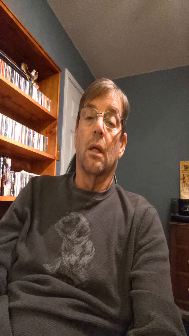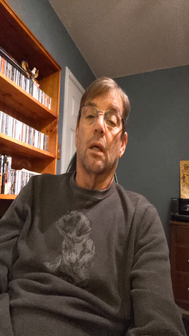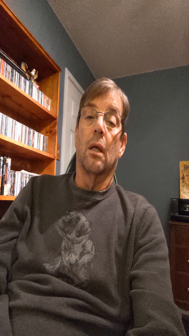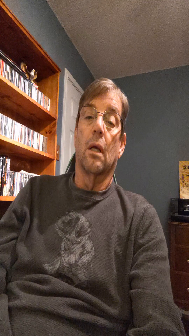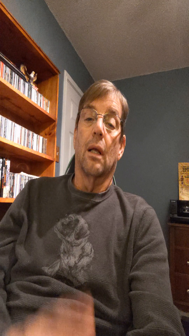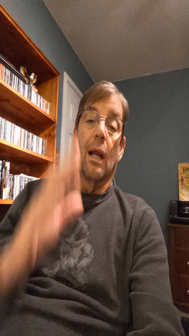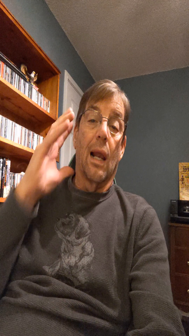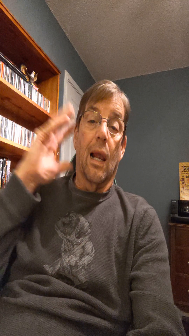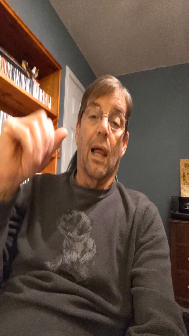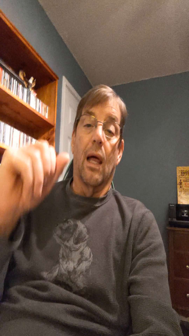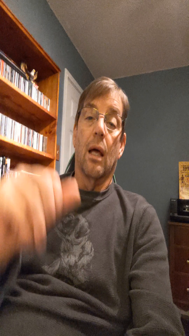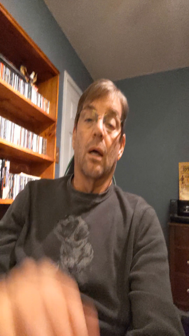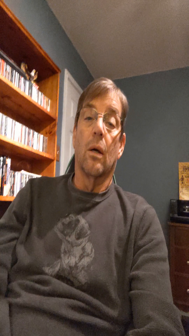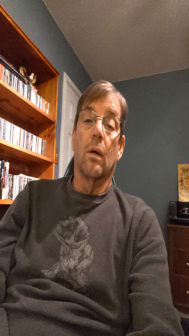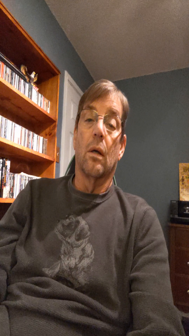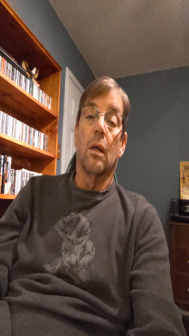loud